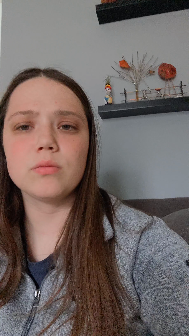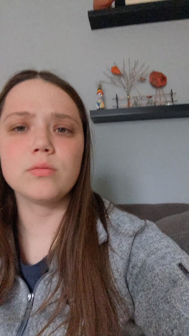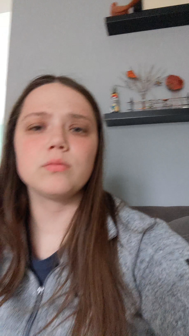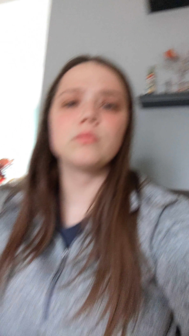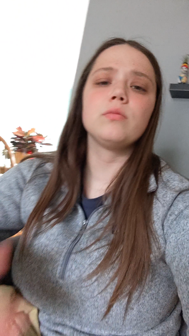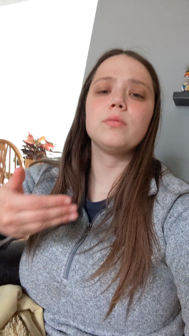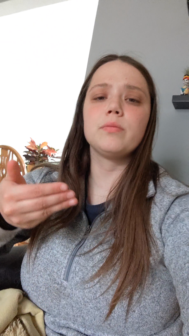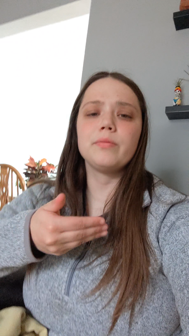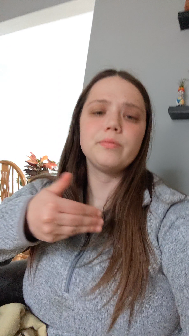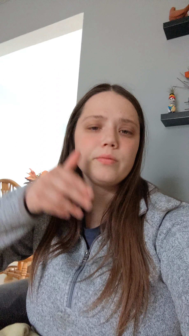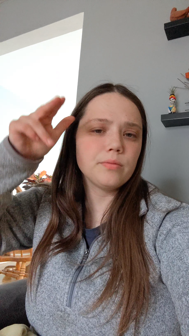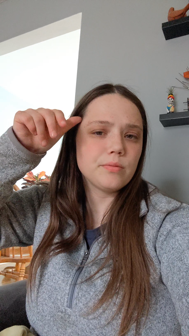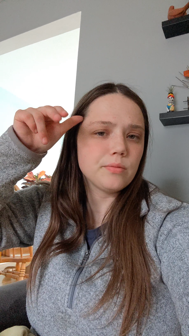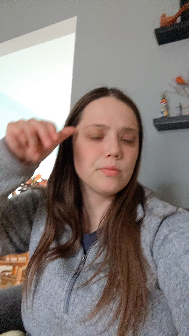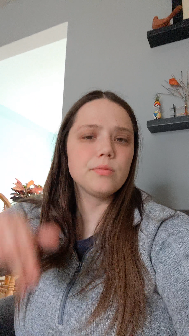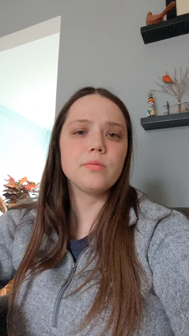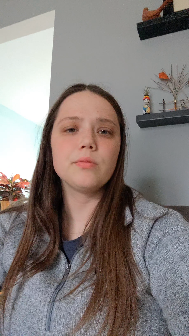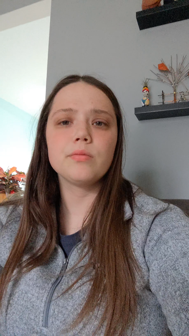pony